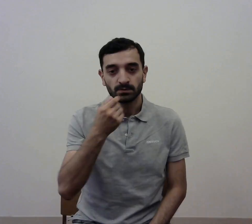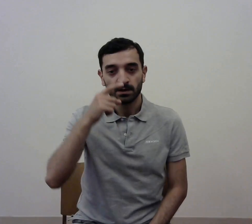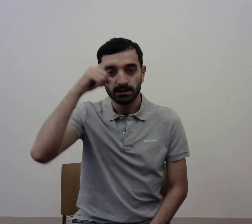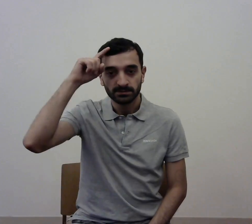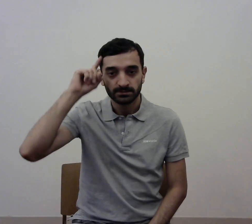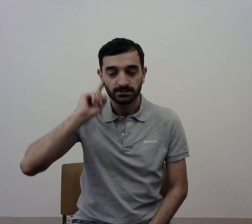azərbaycan